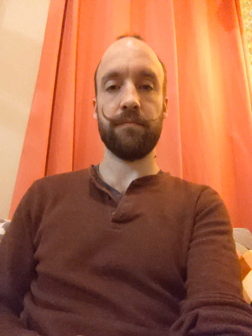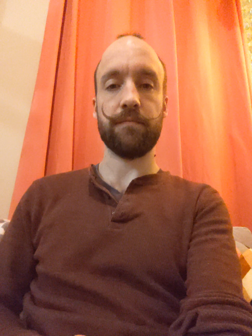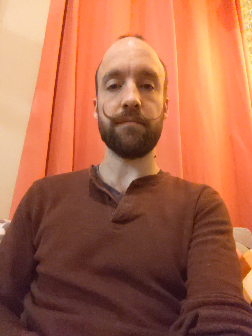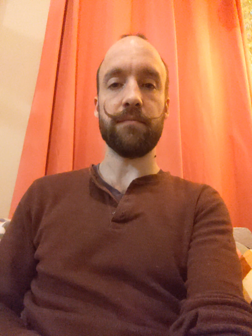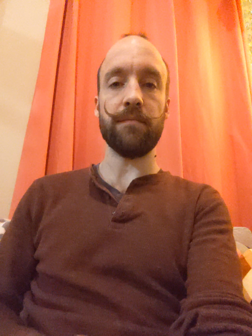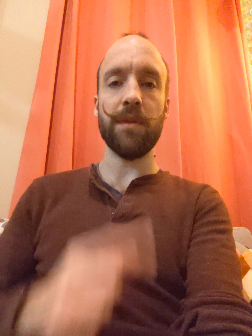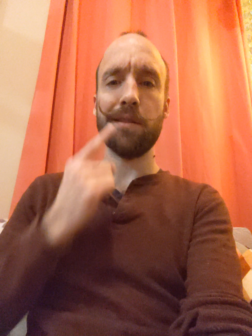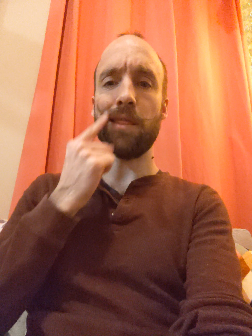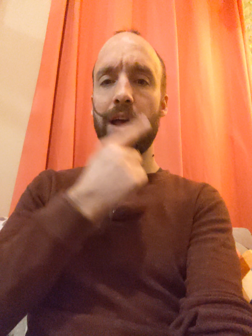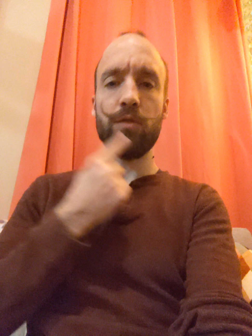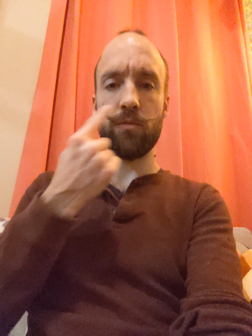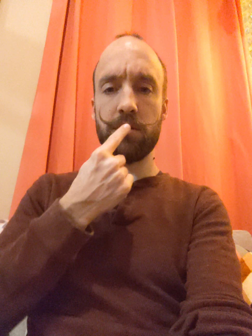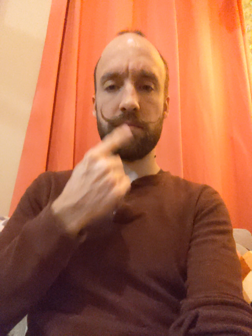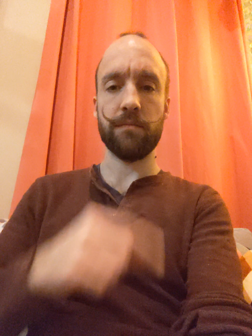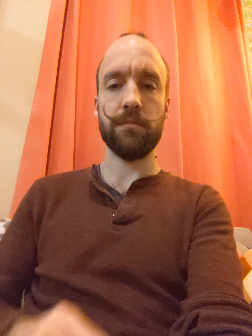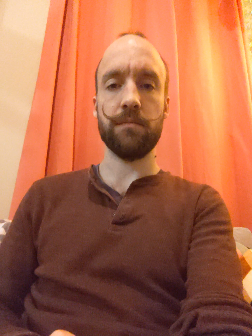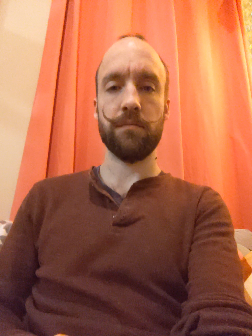mouth